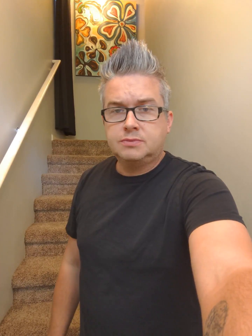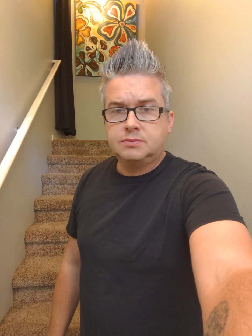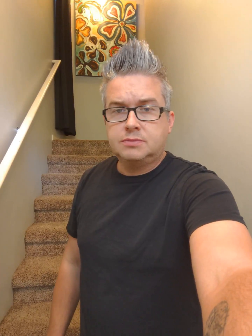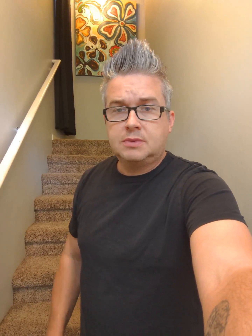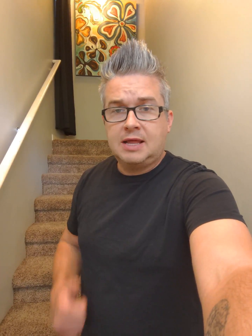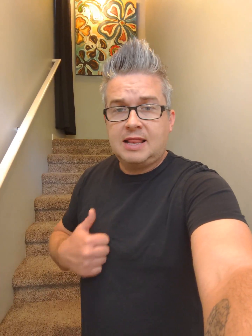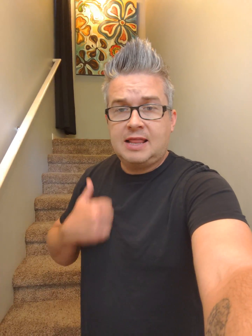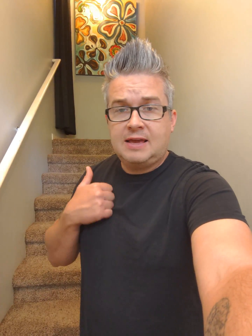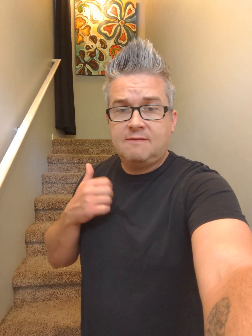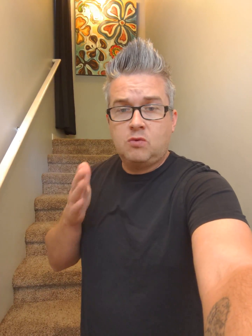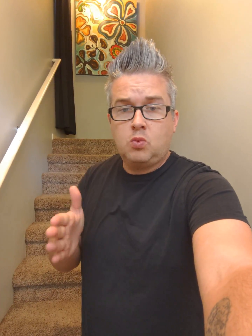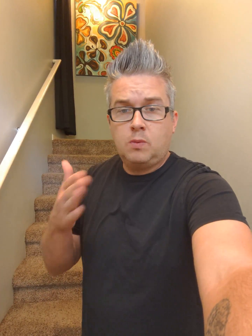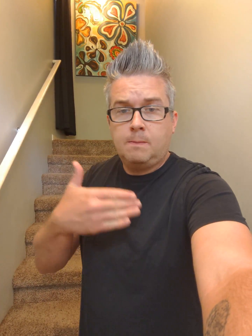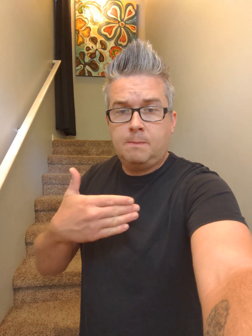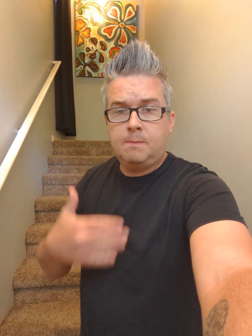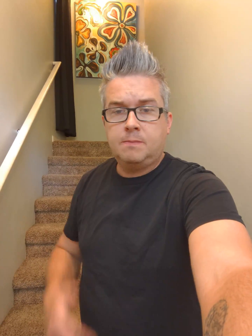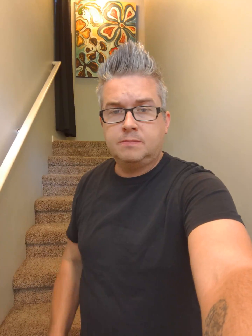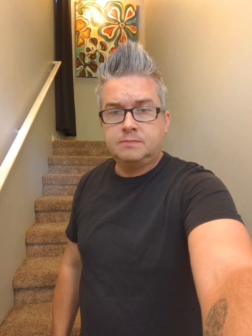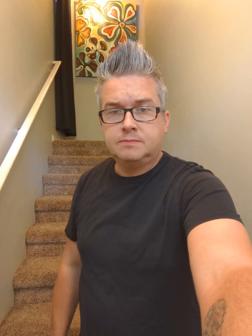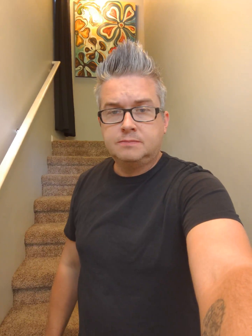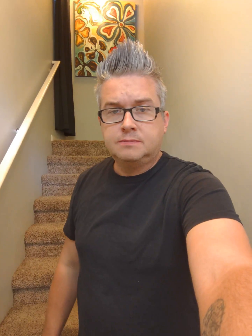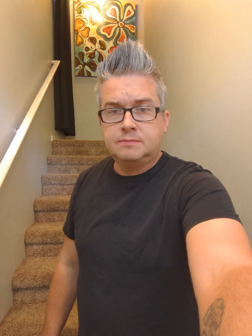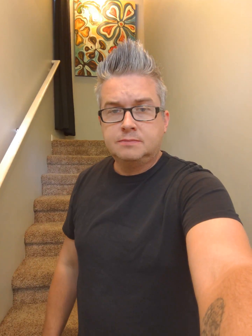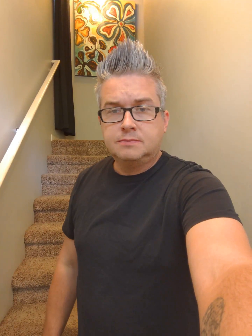living room